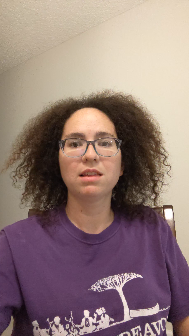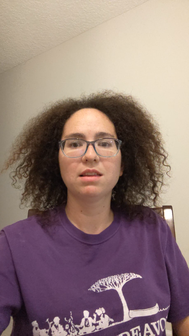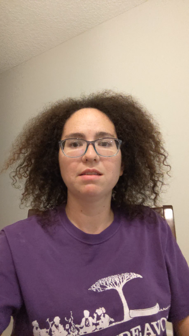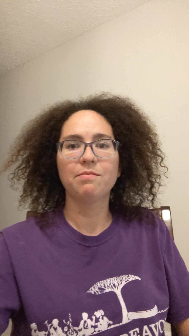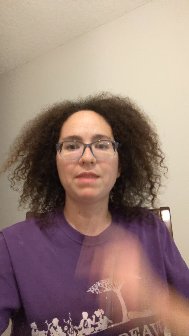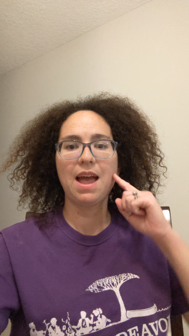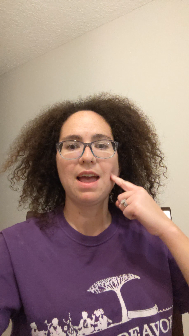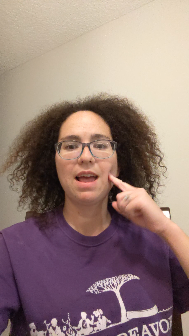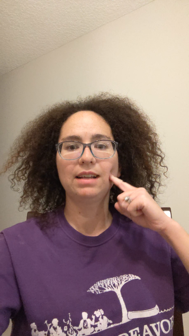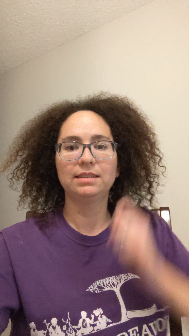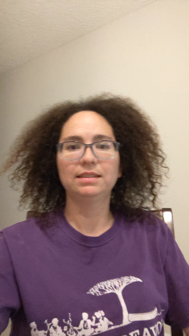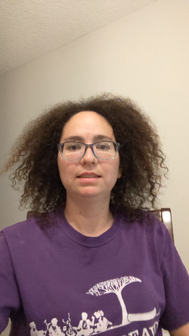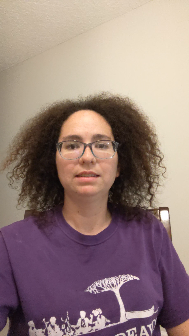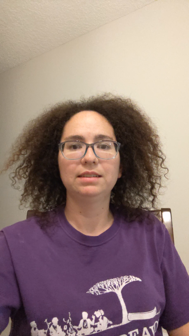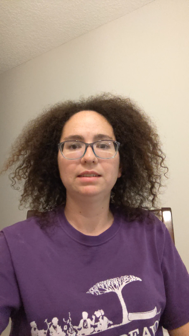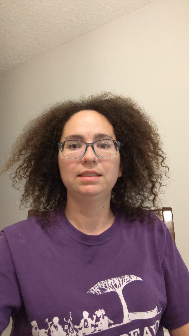candy